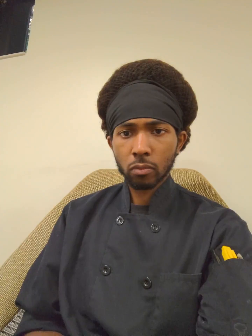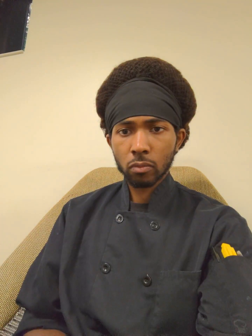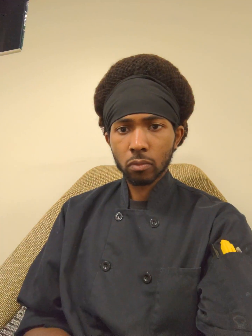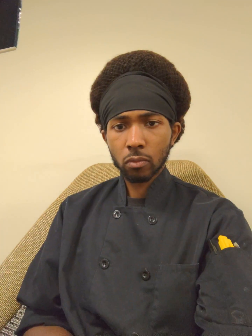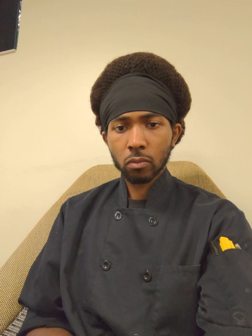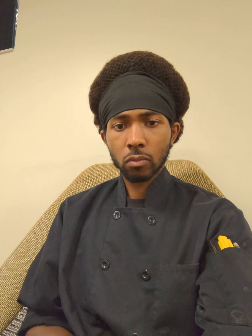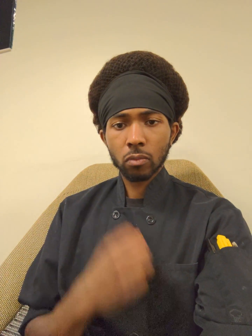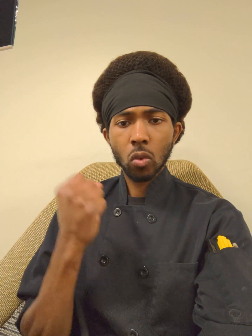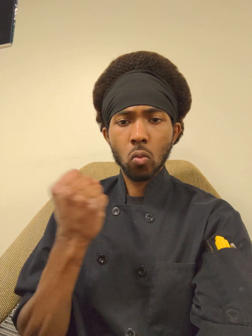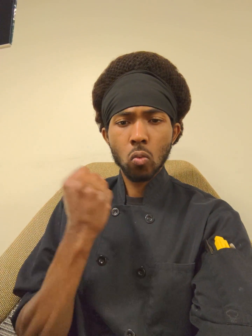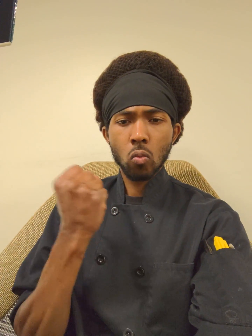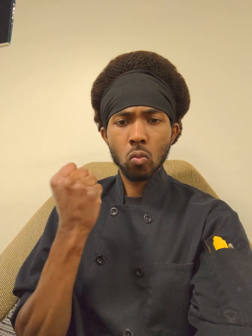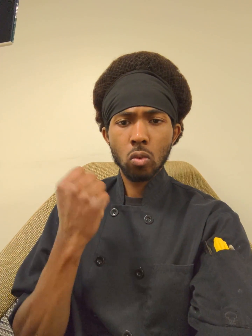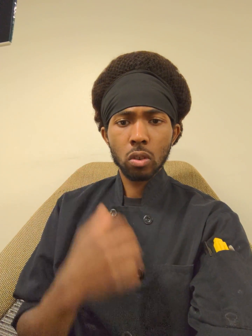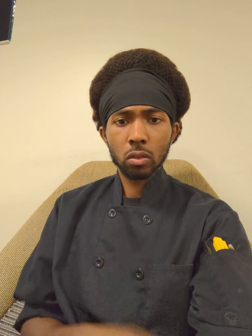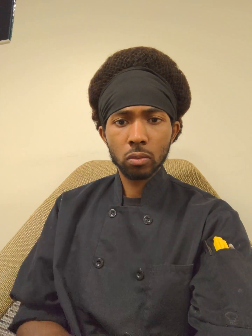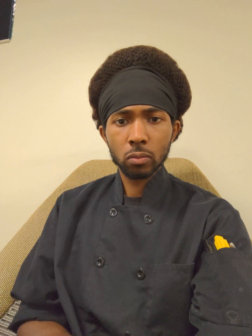hold